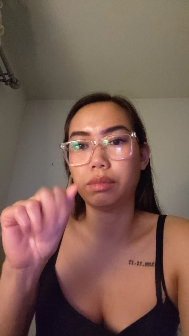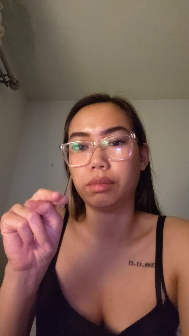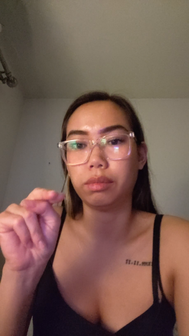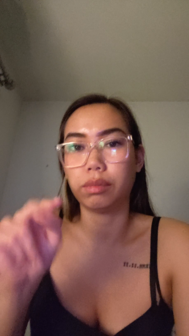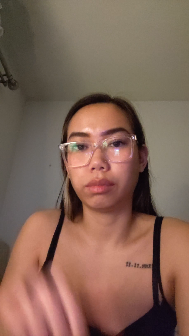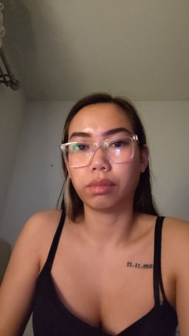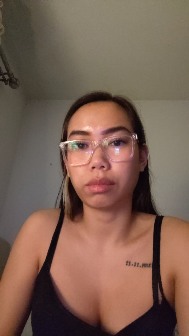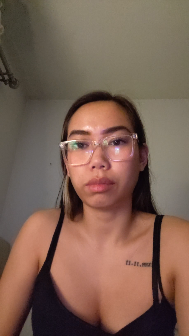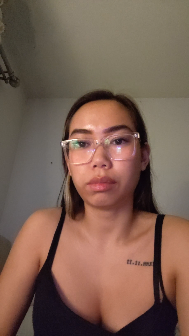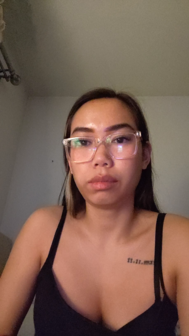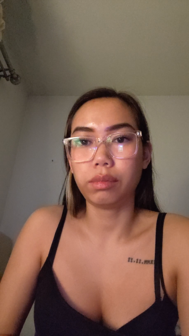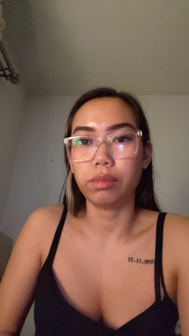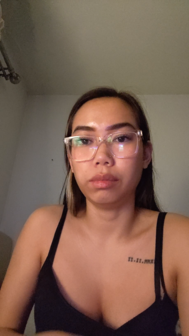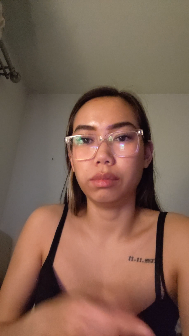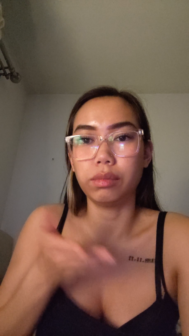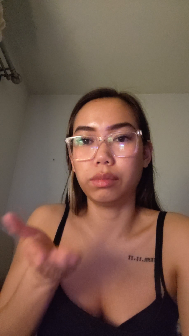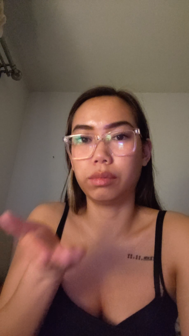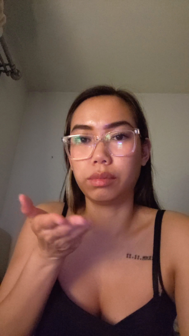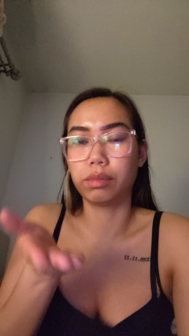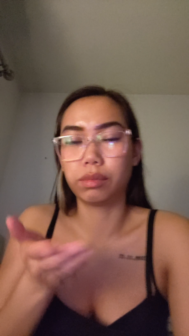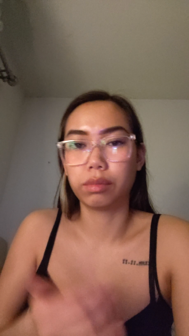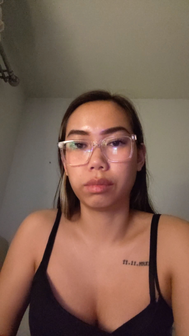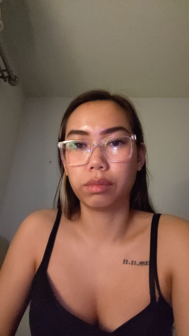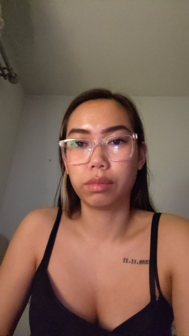oven